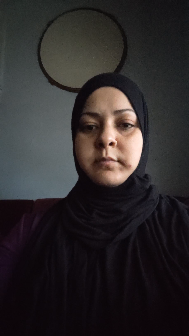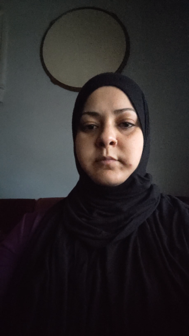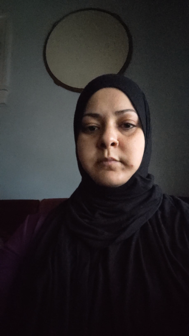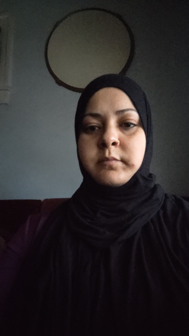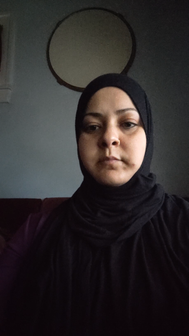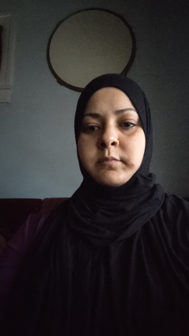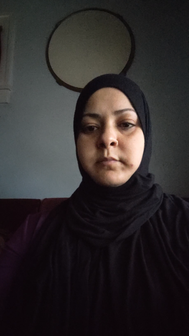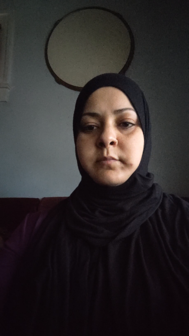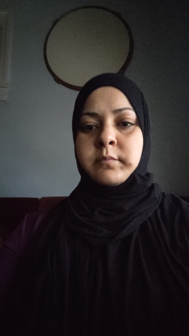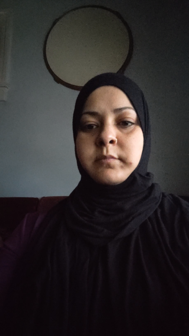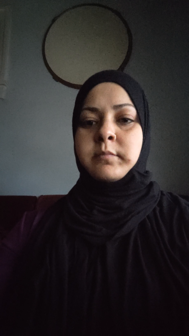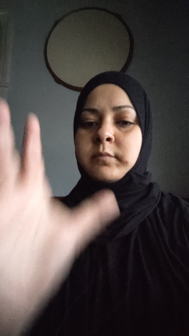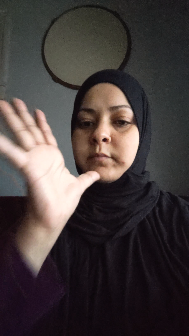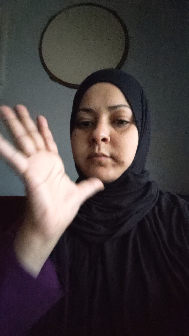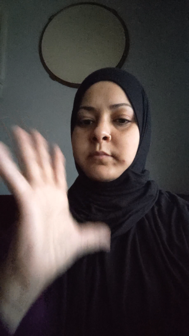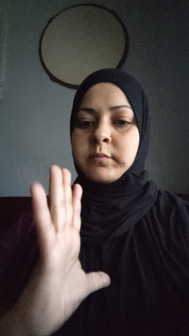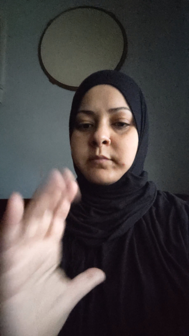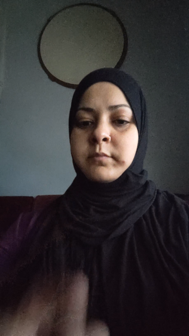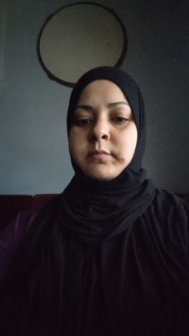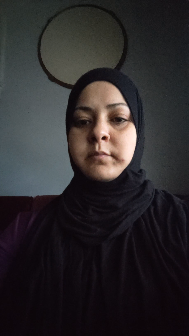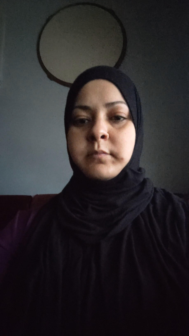lady